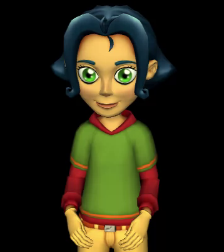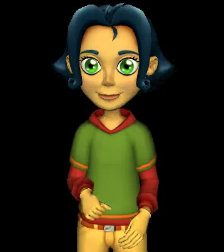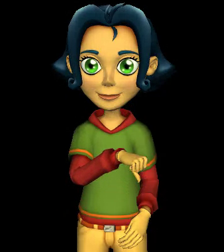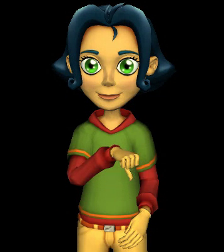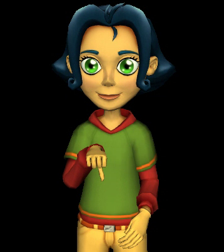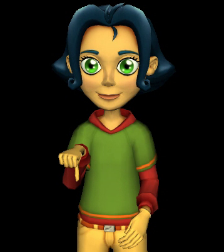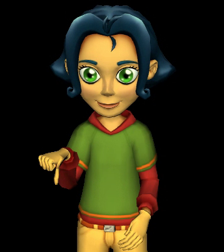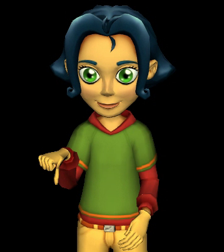يسقي